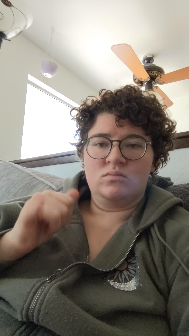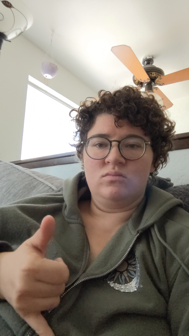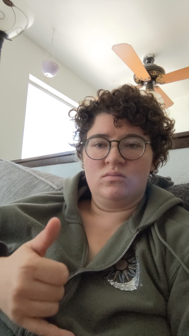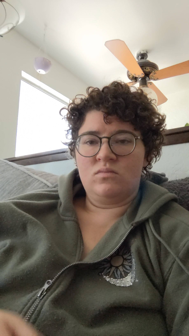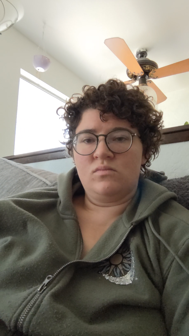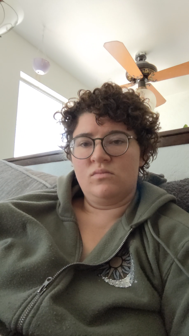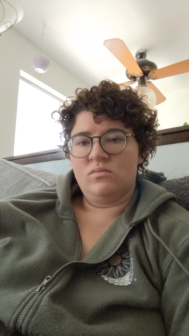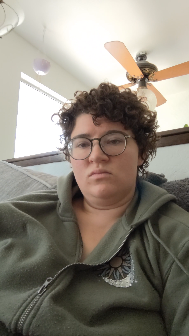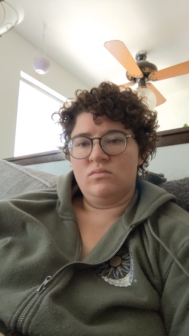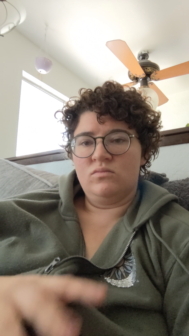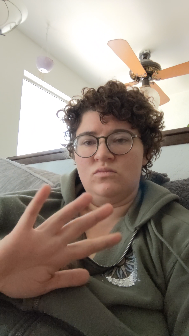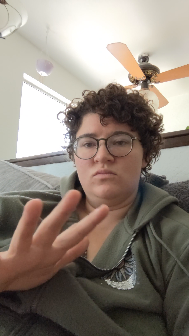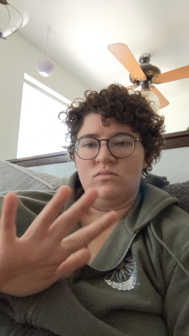cheese